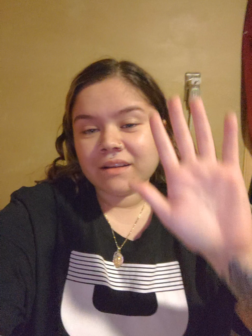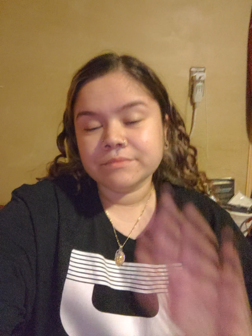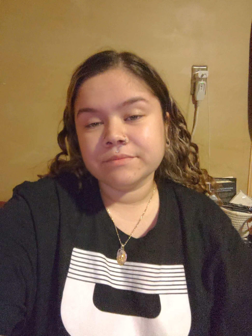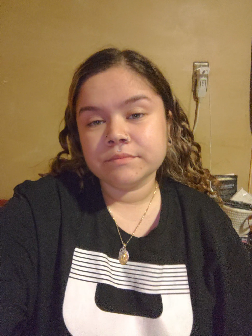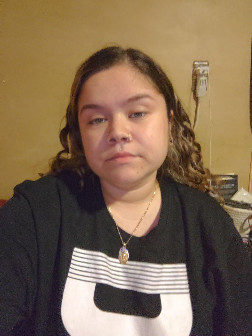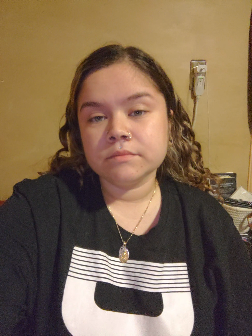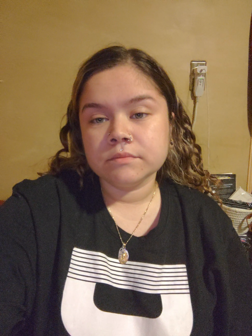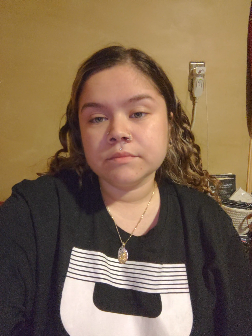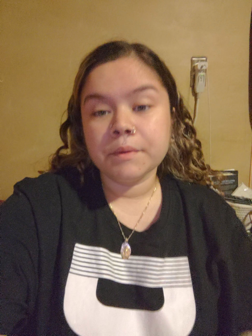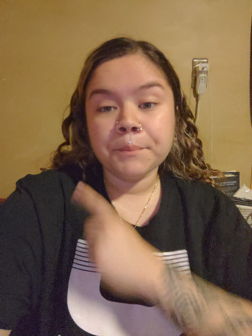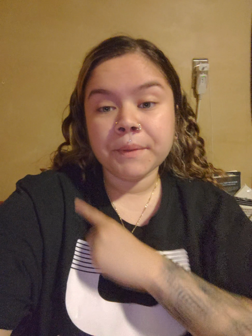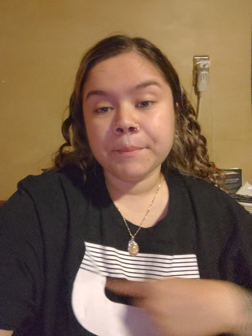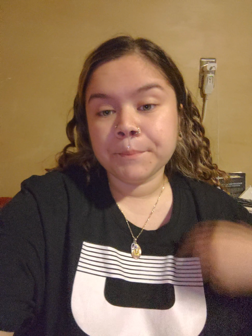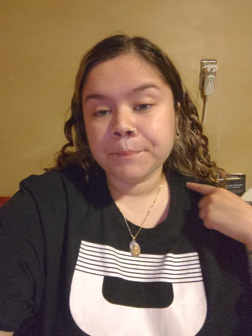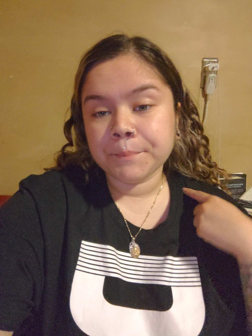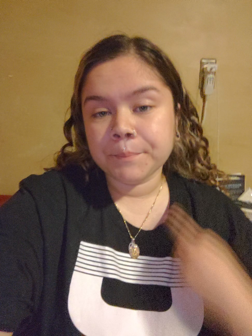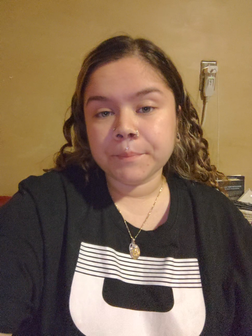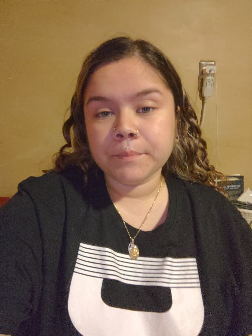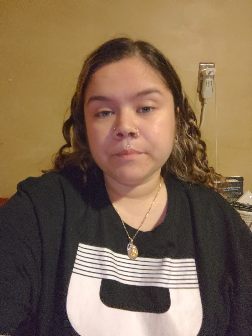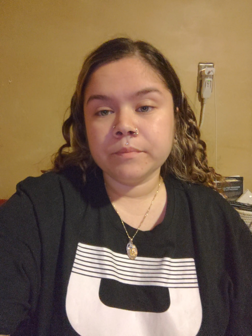bib